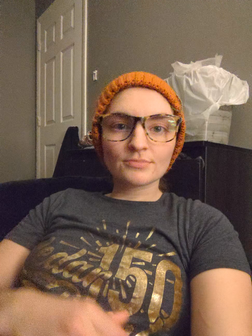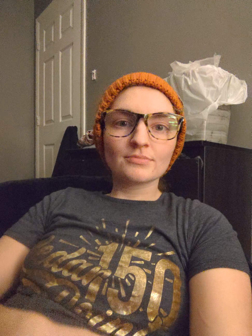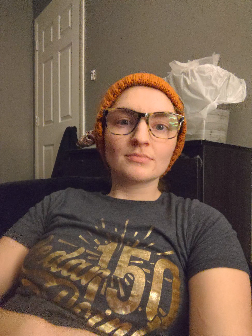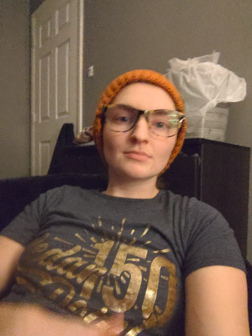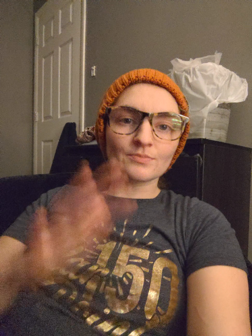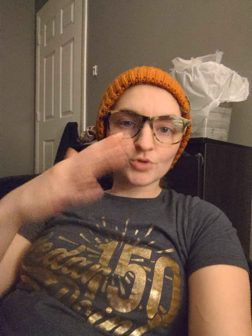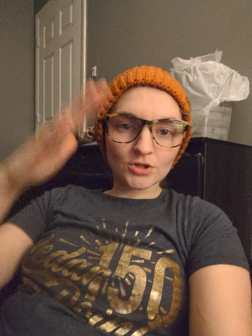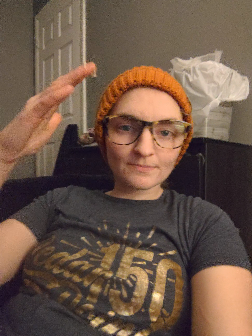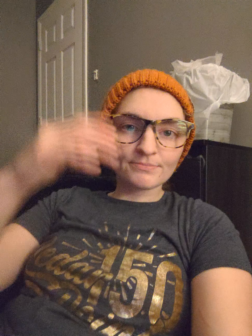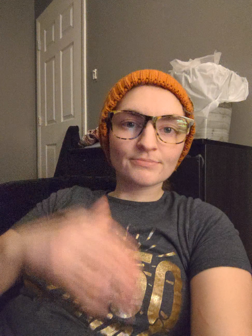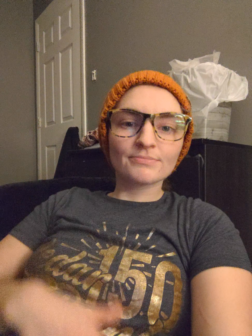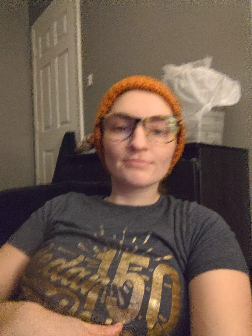helicopter